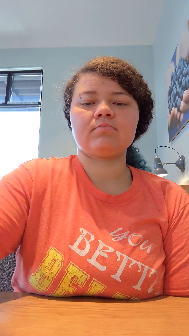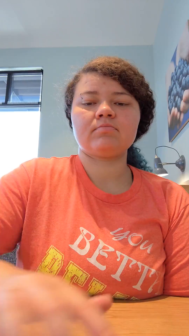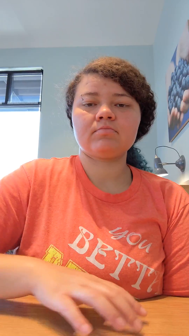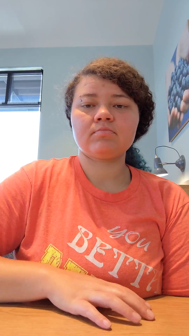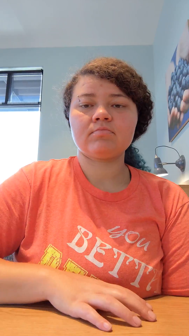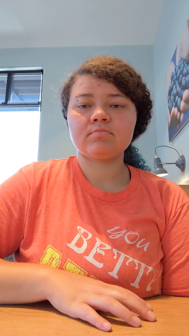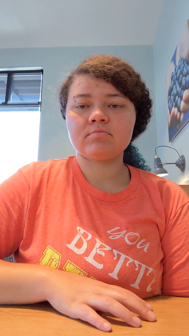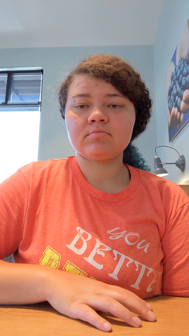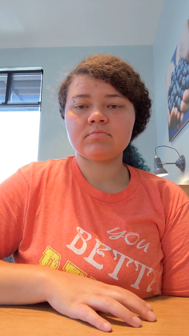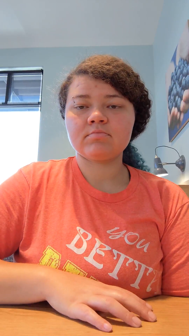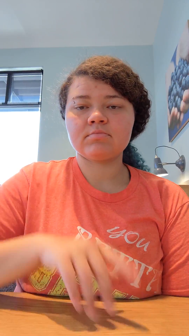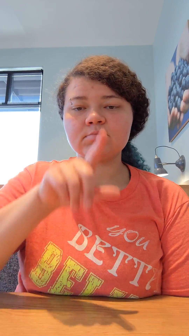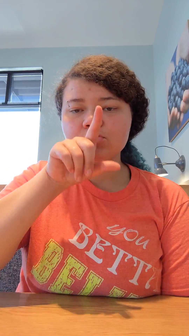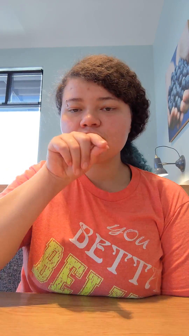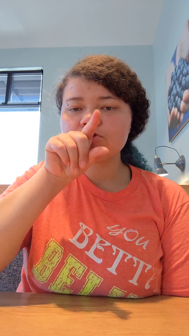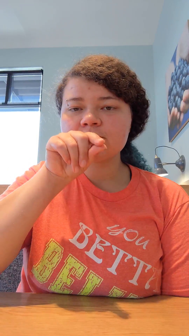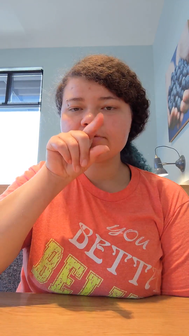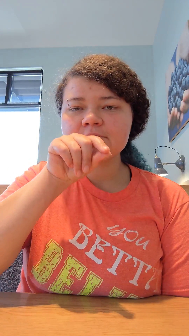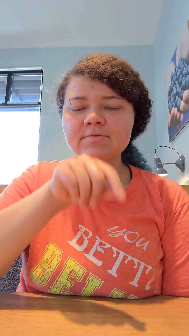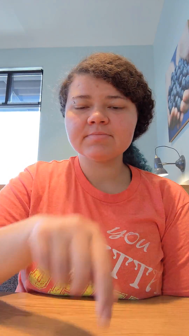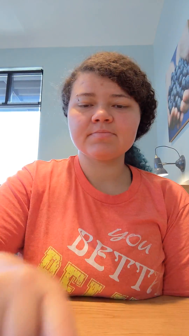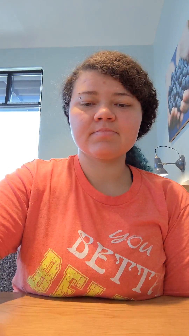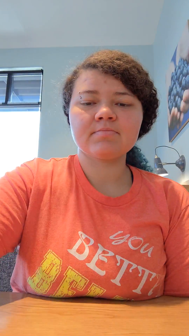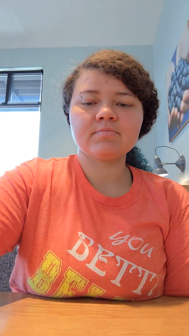chicken